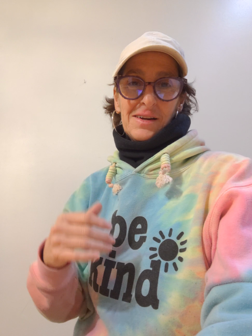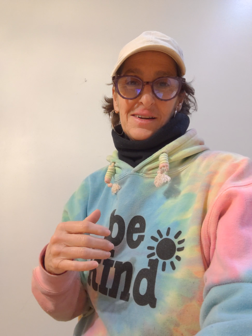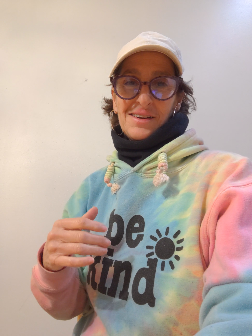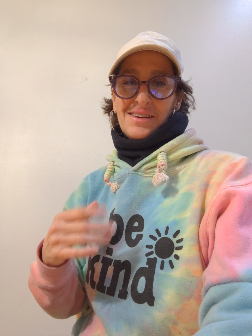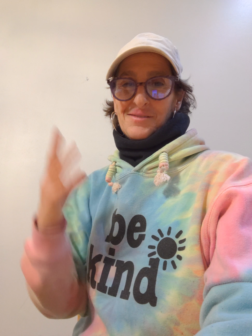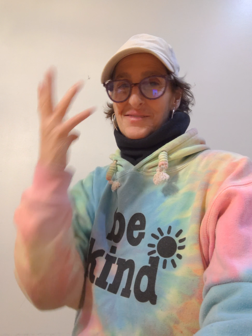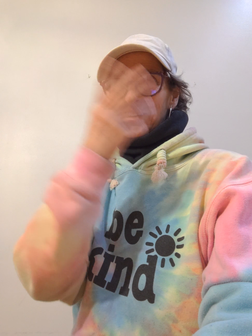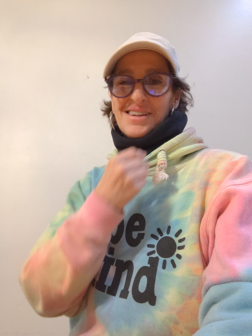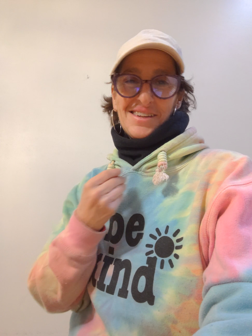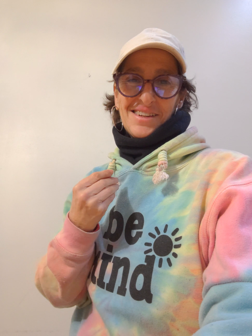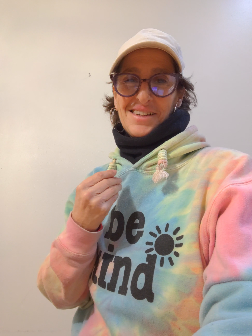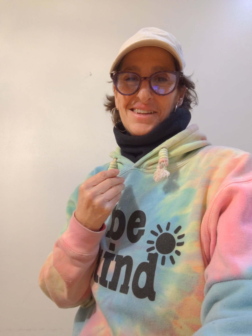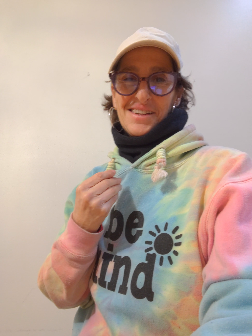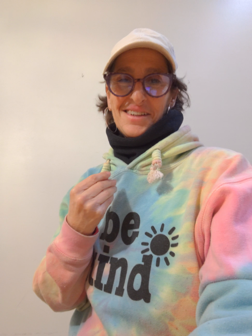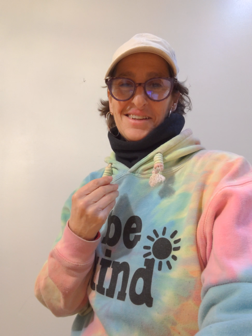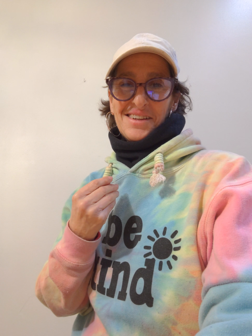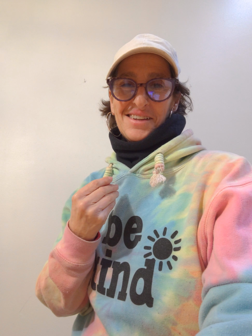pretty